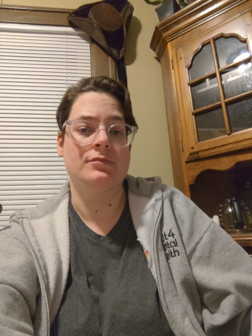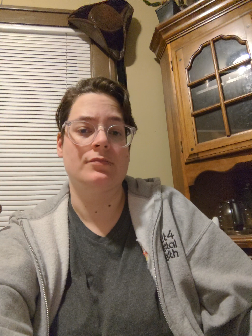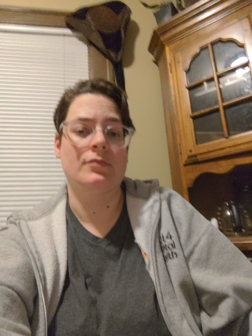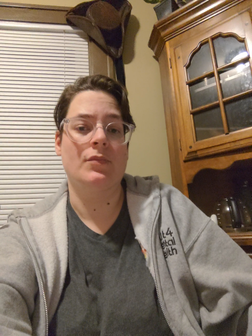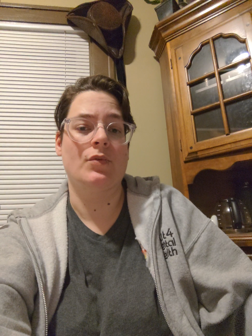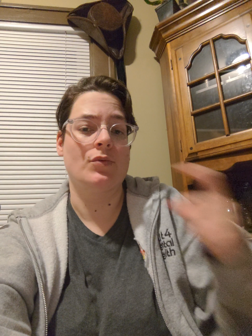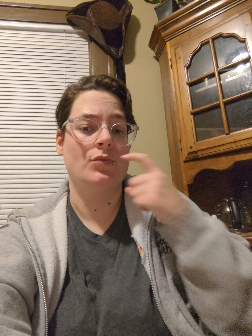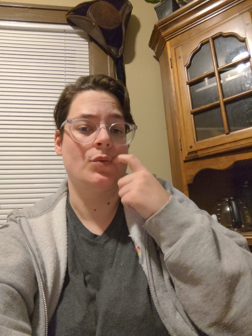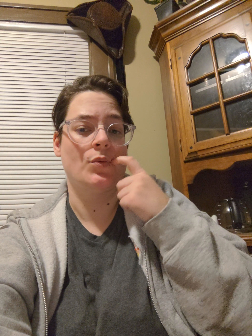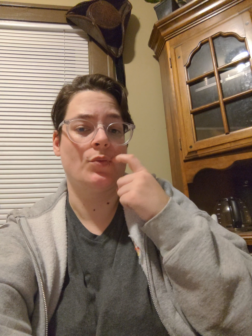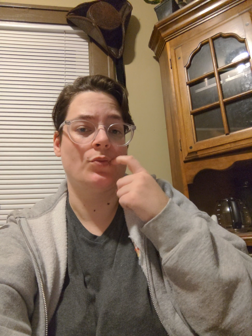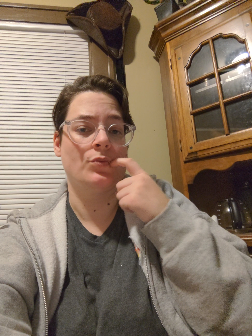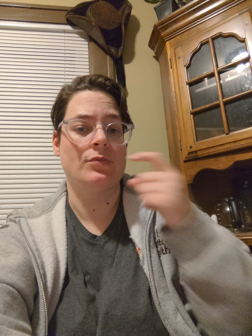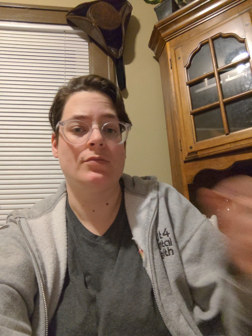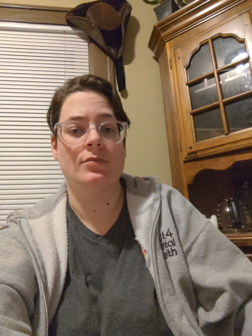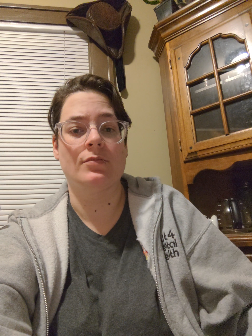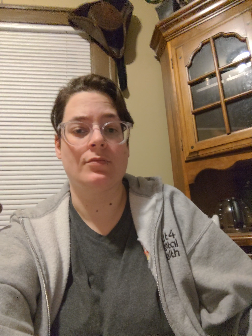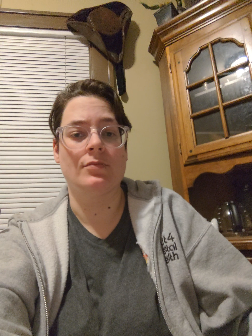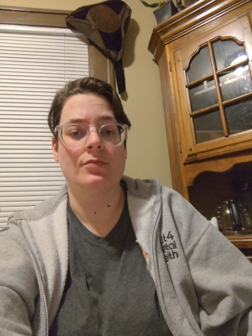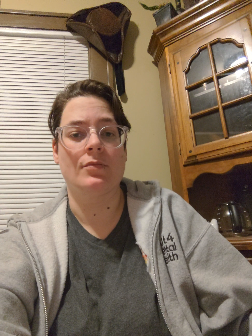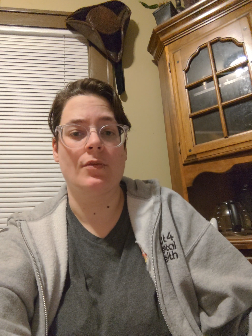tooth